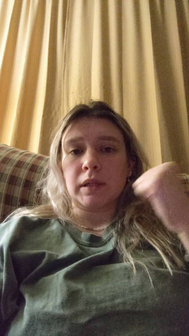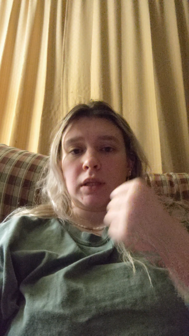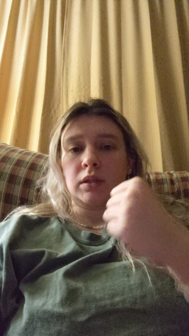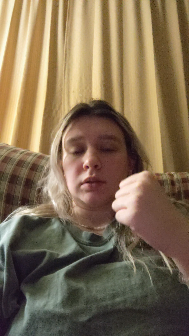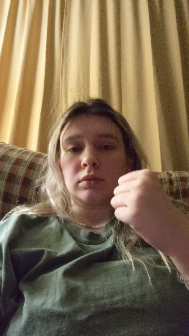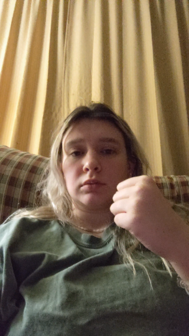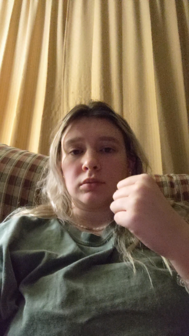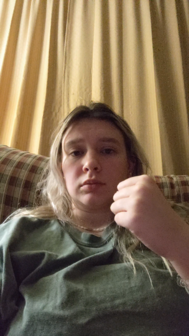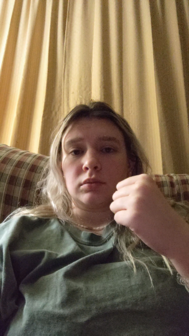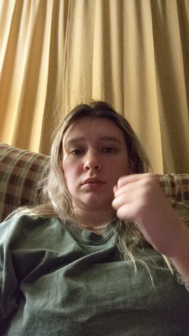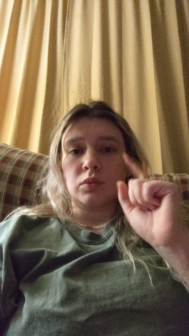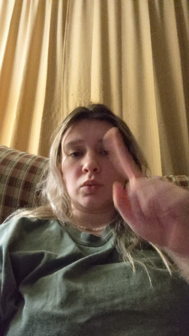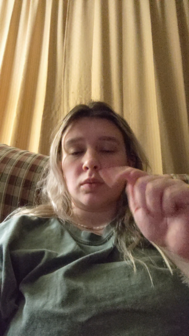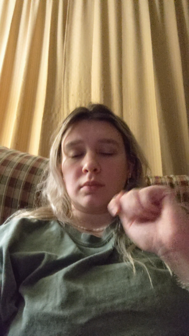go potty